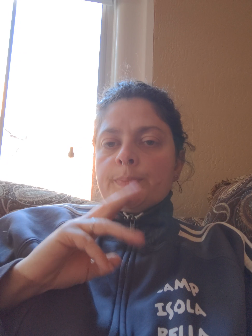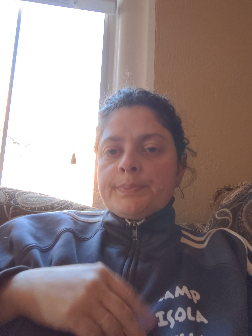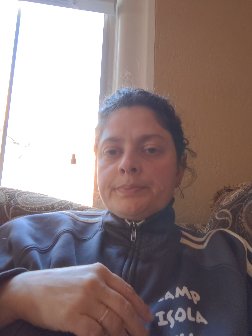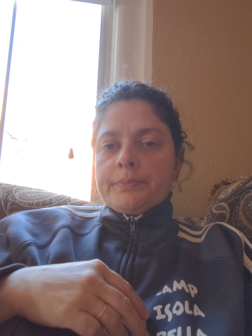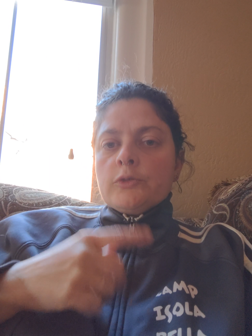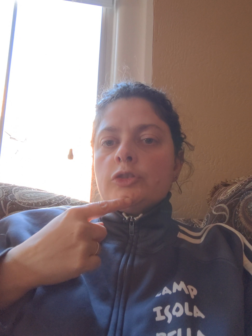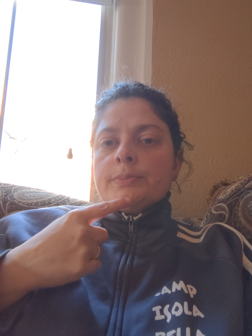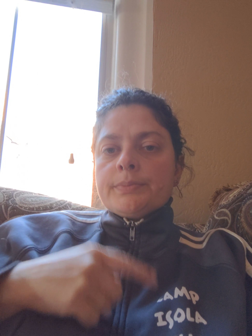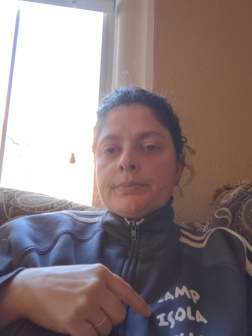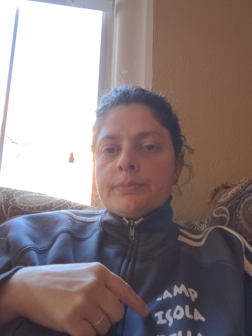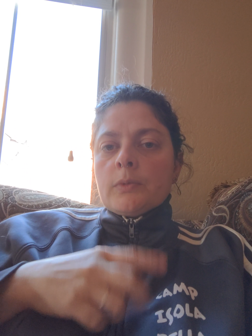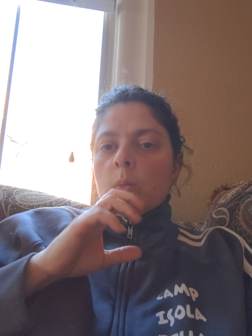chin